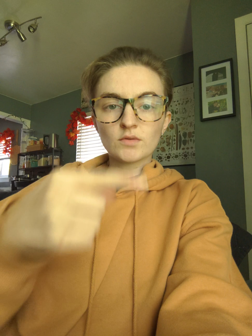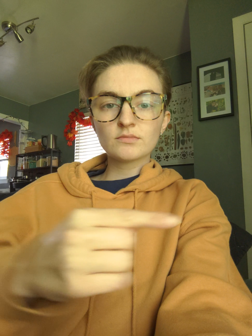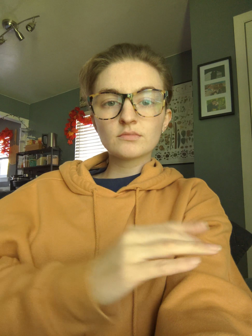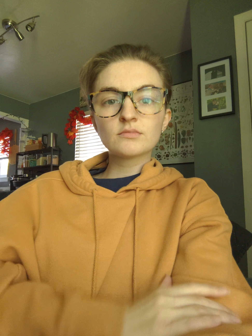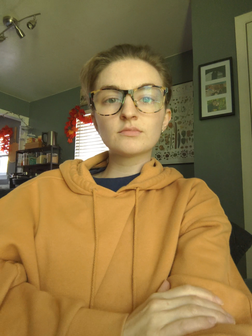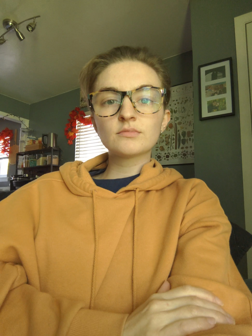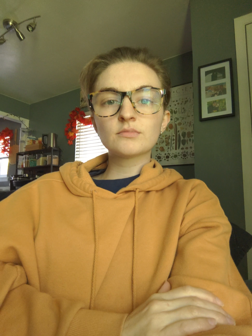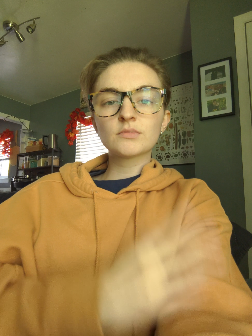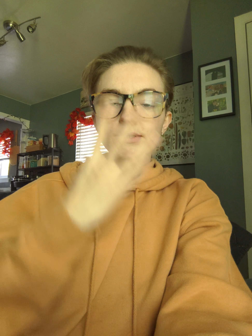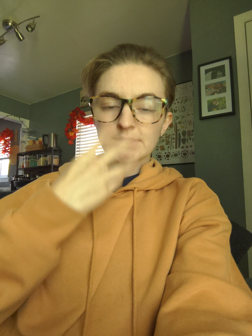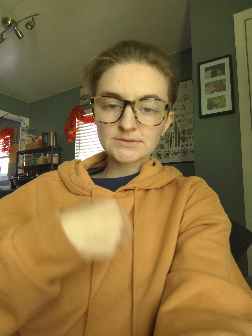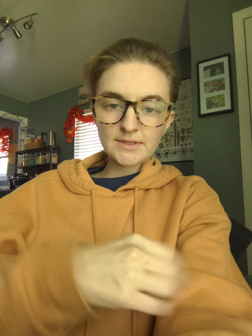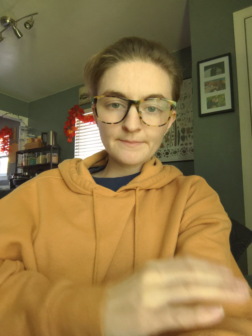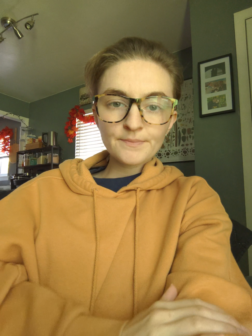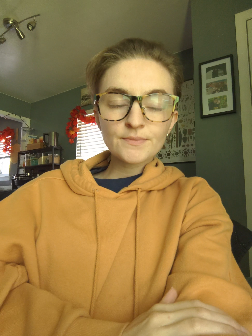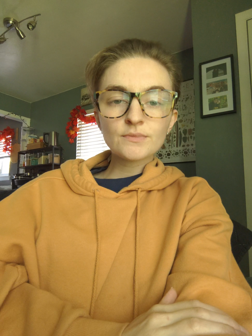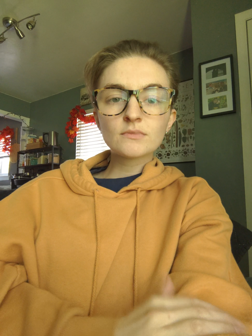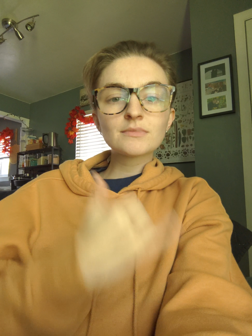asleep